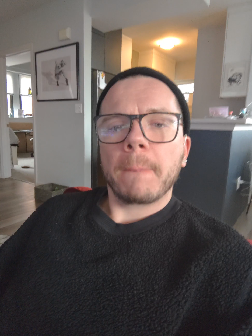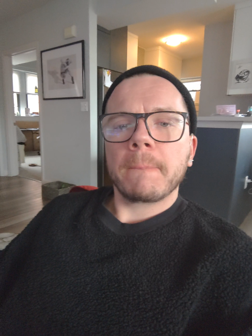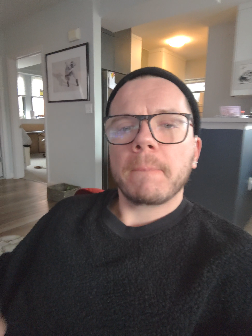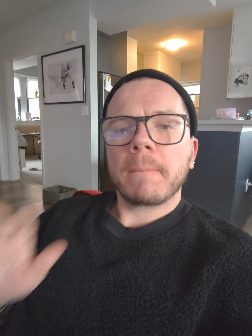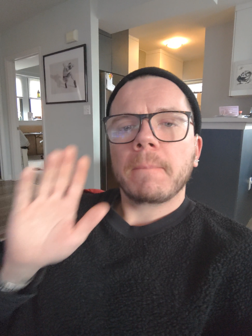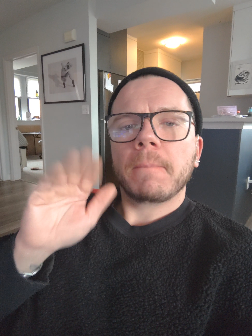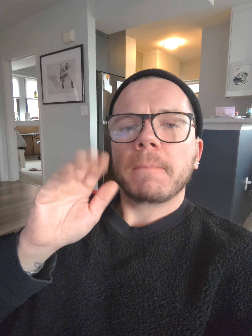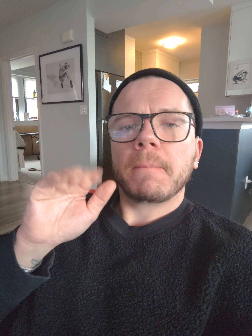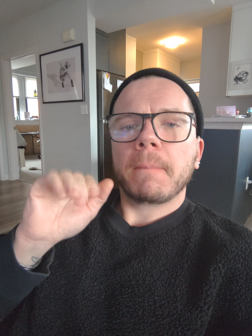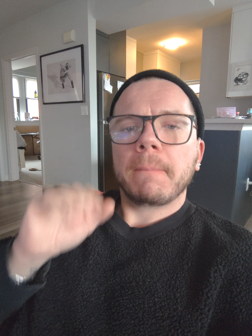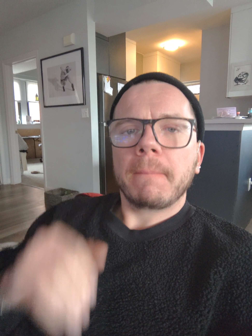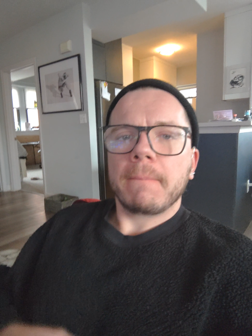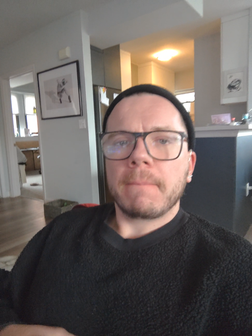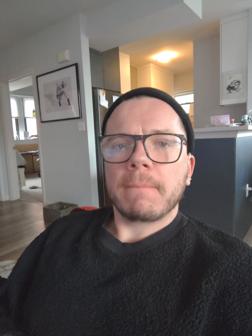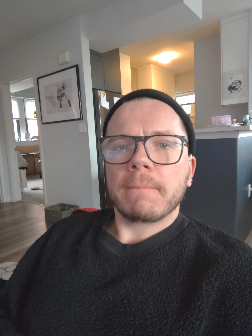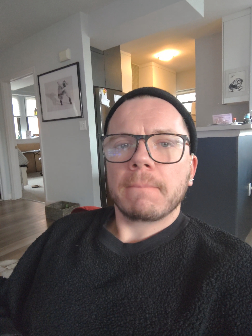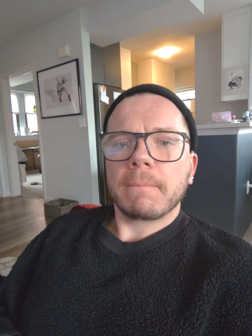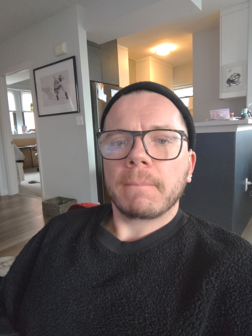bye